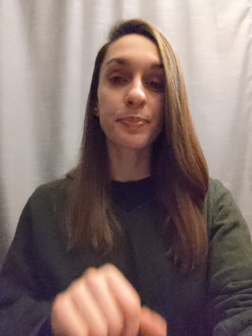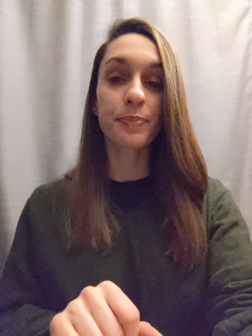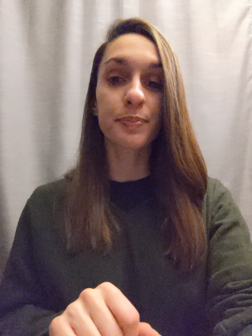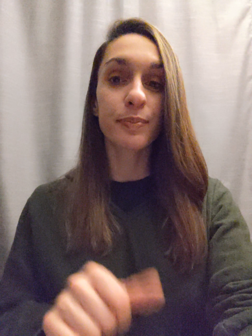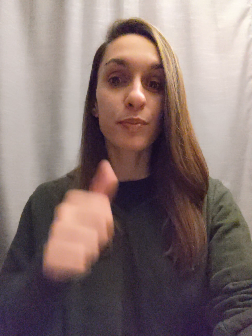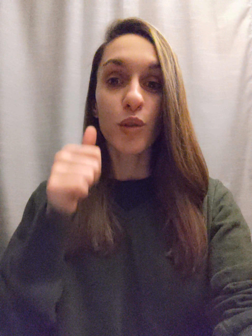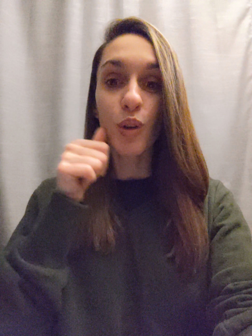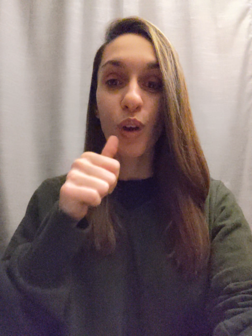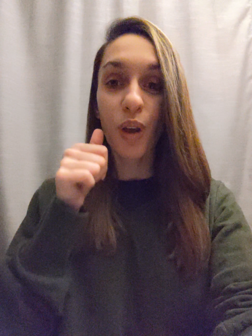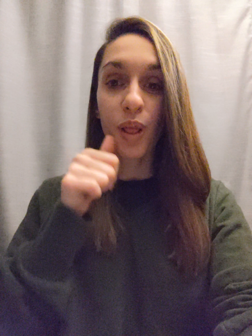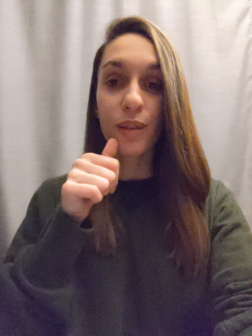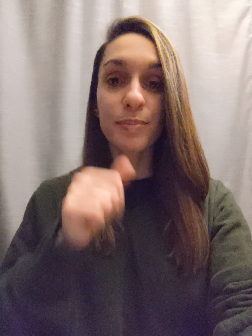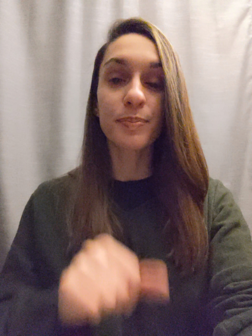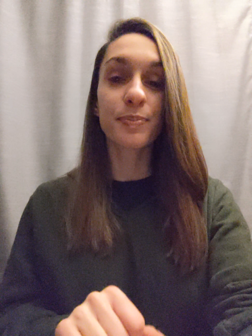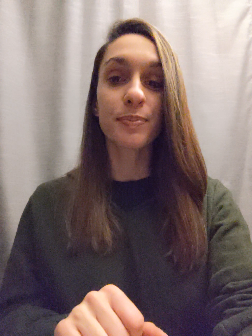girl